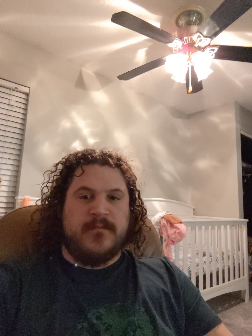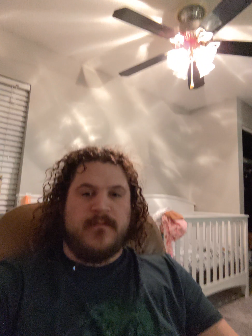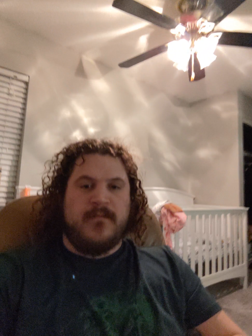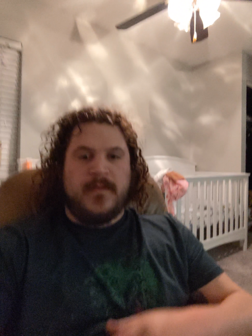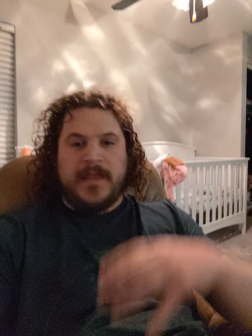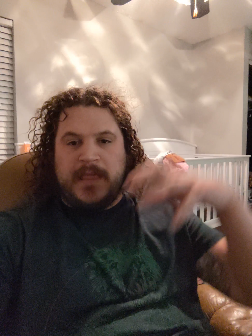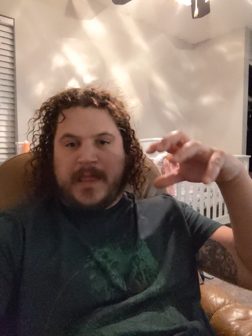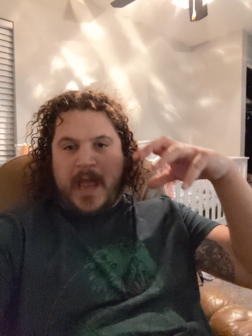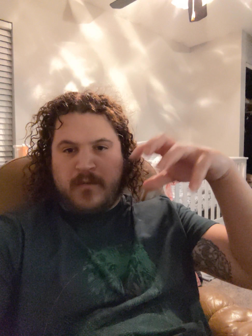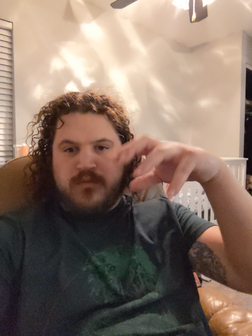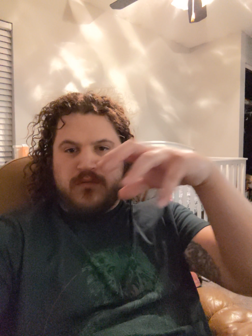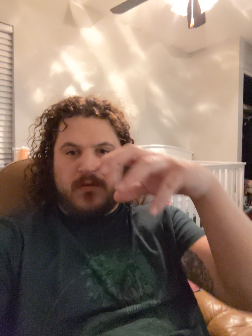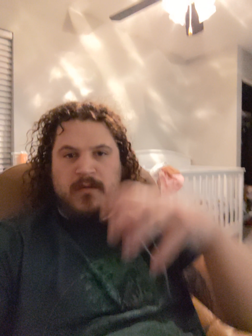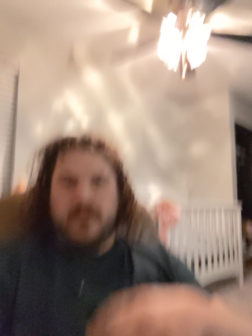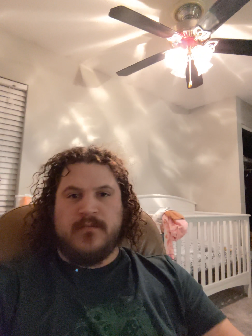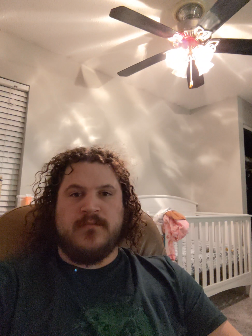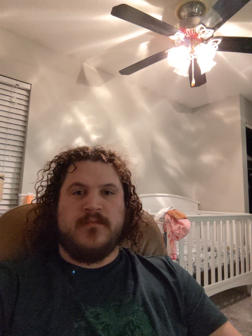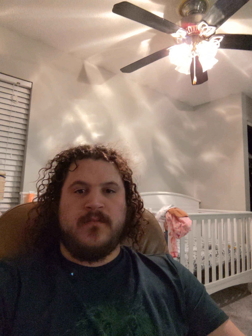cloud